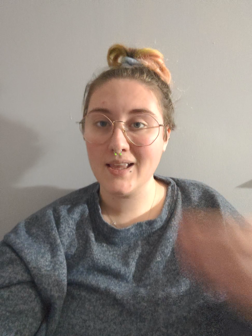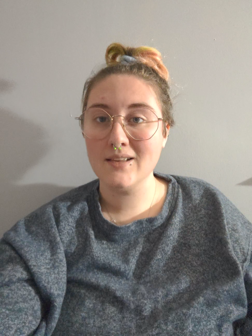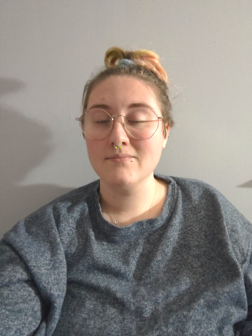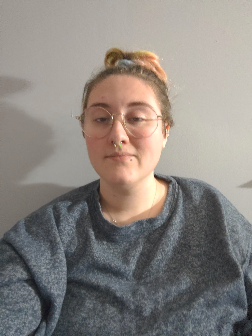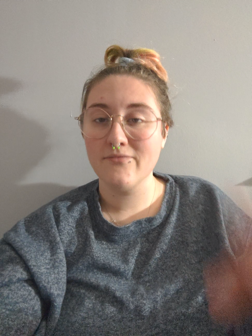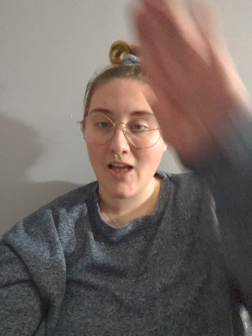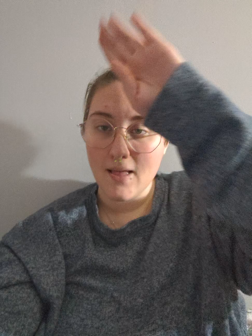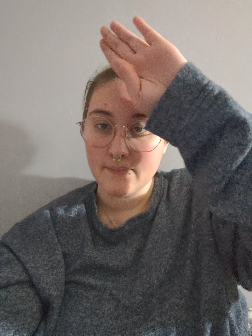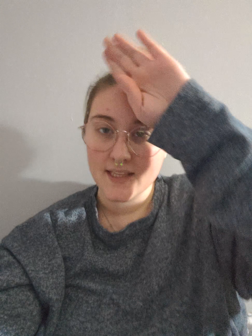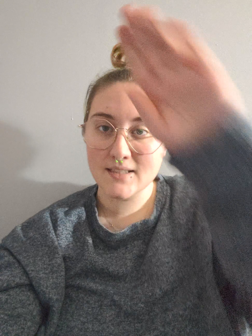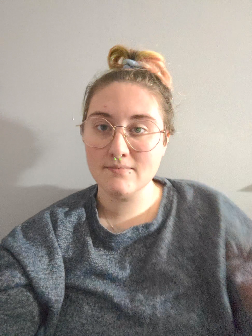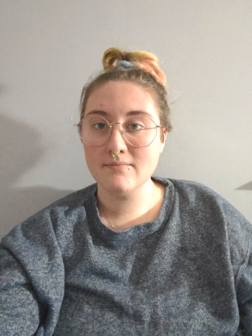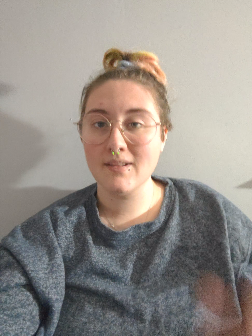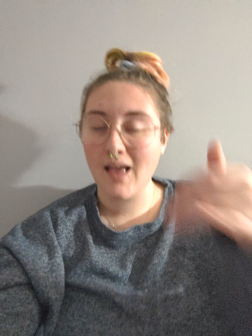fireman